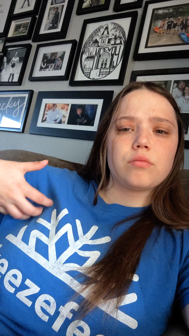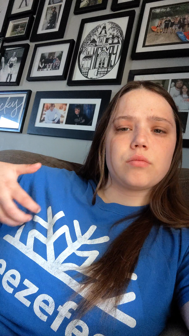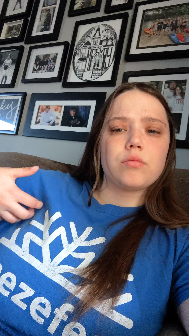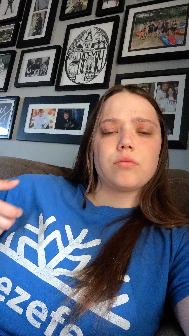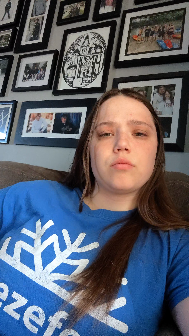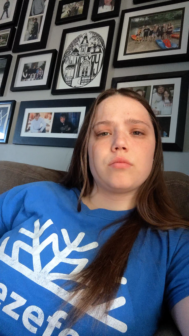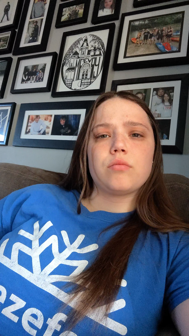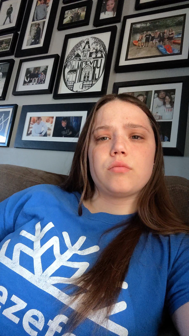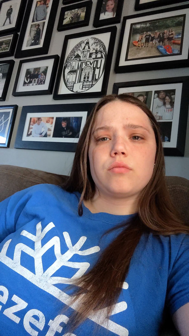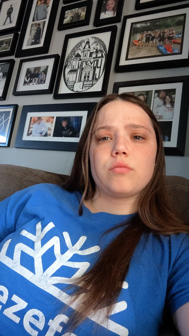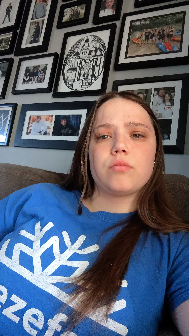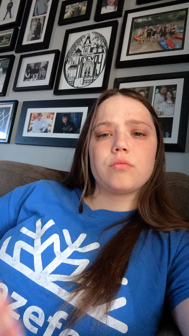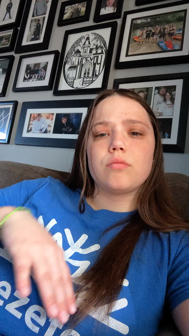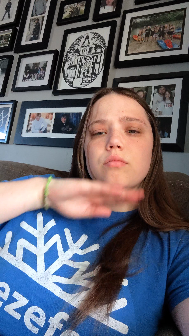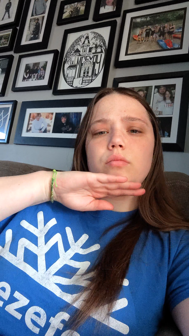full